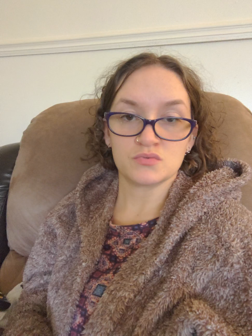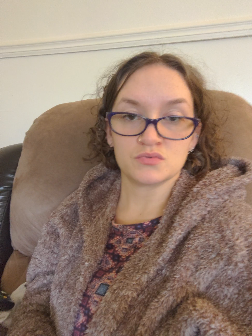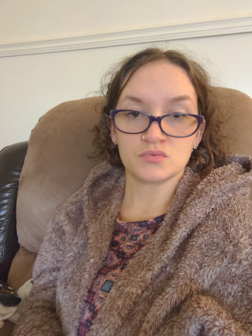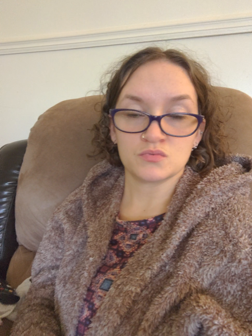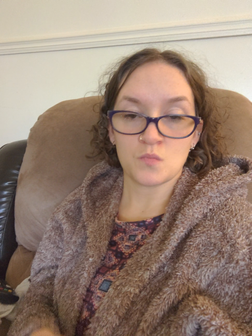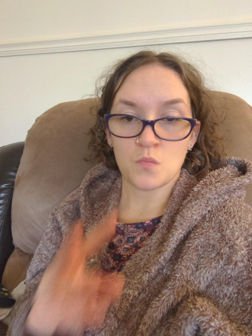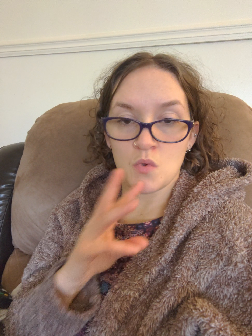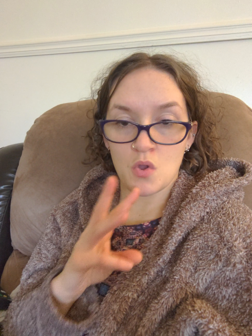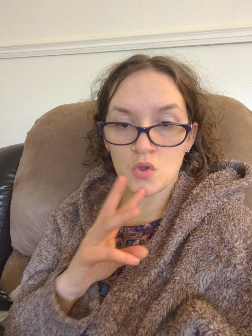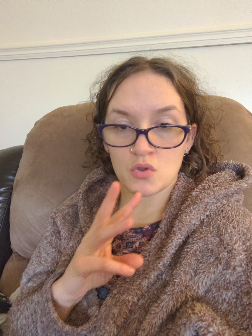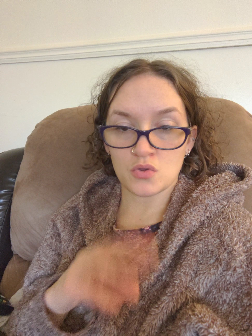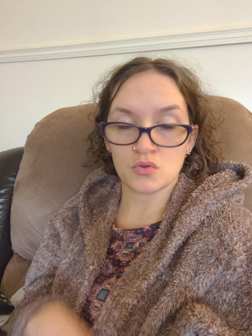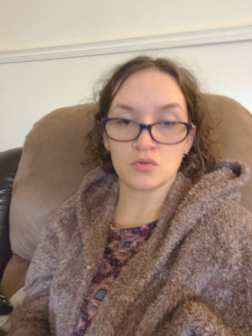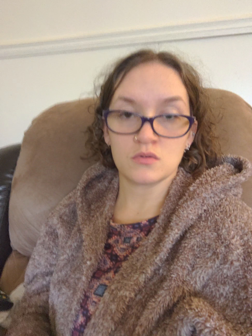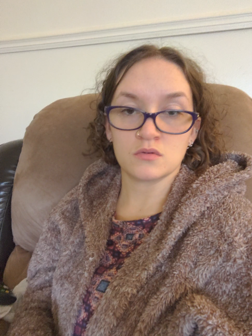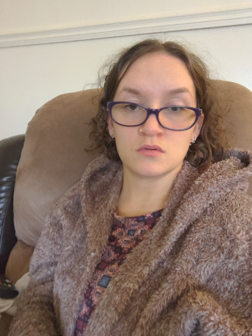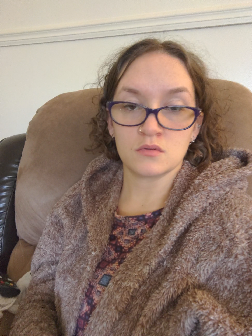water